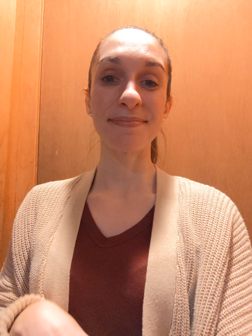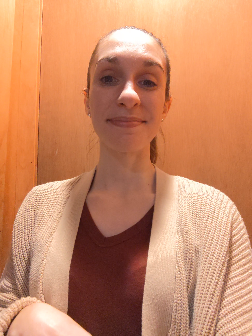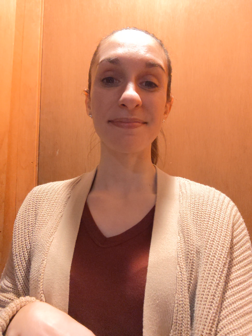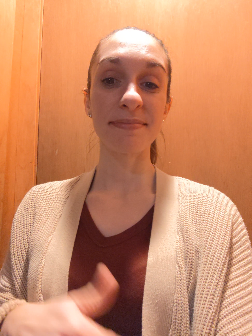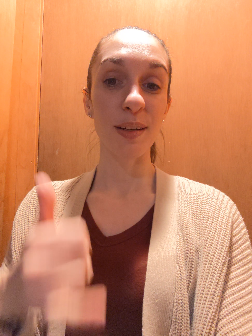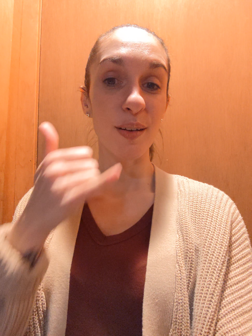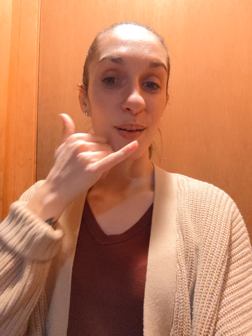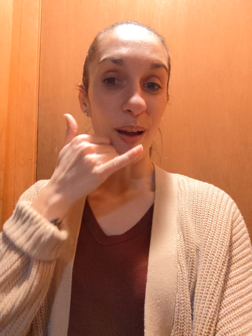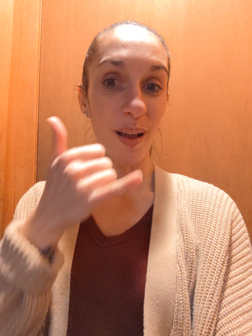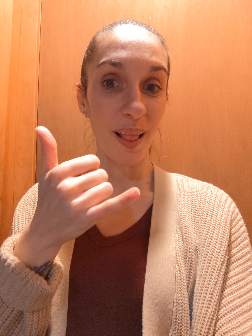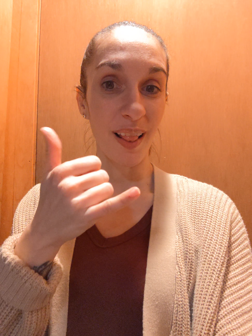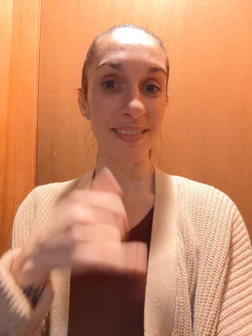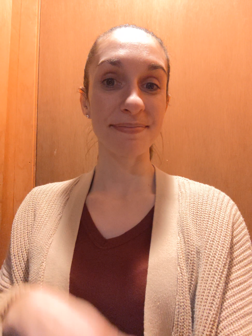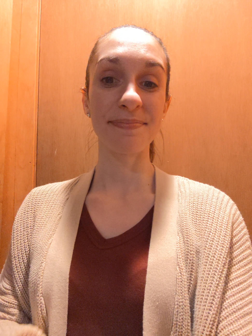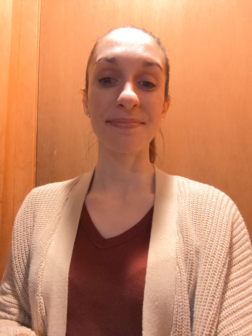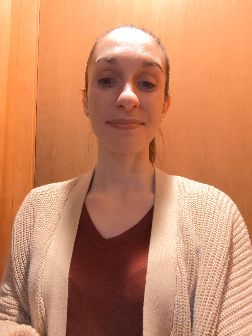call on the phone